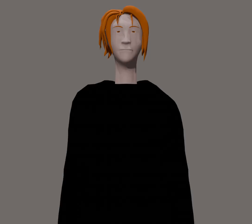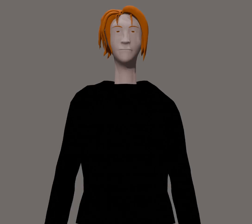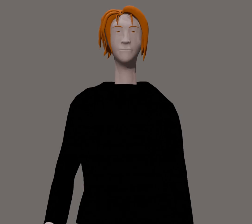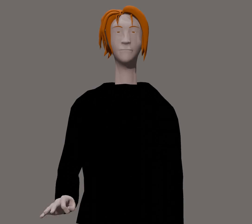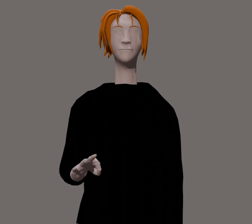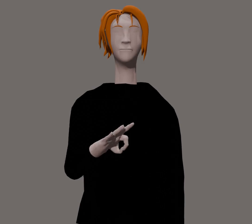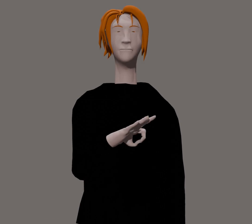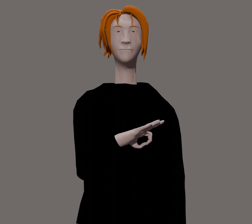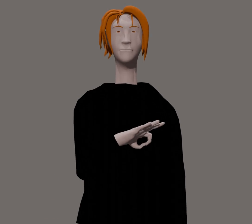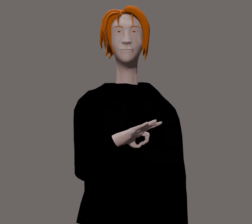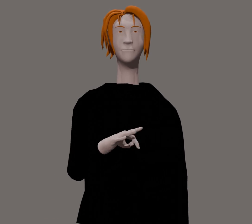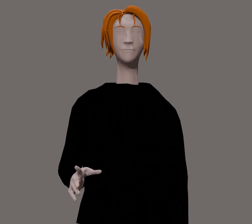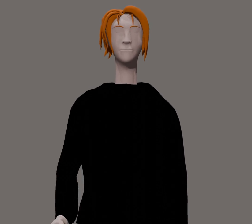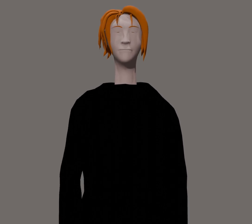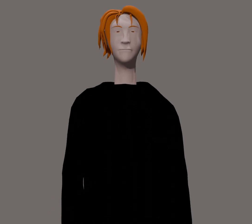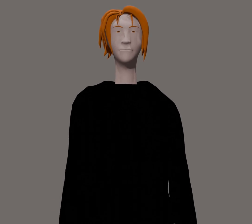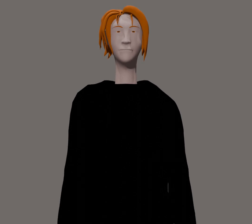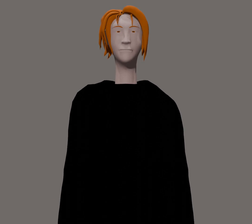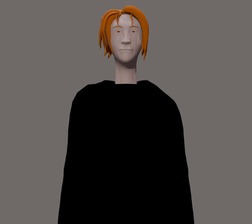Button